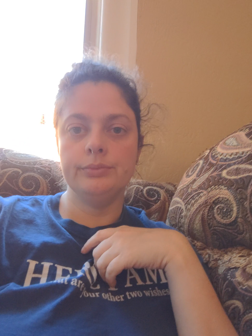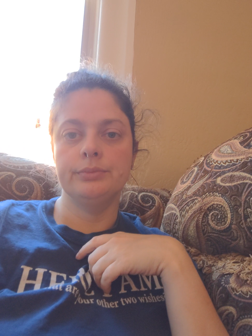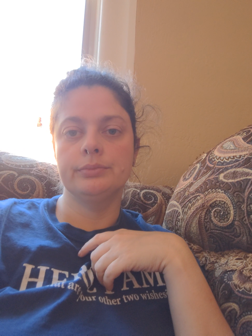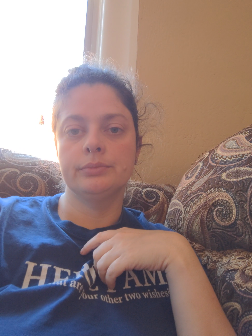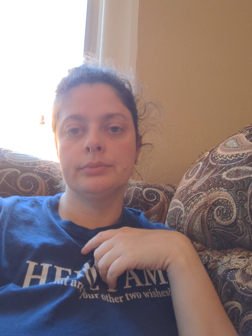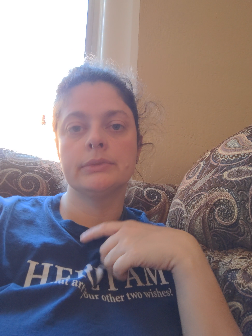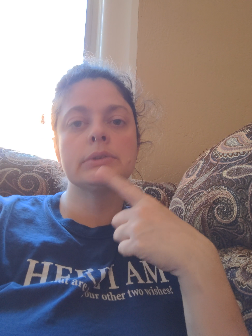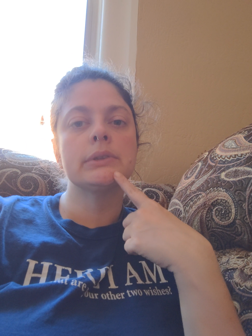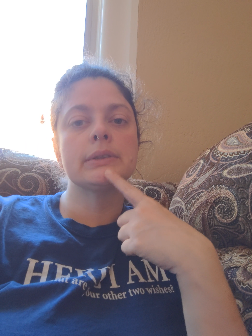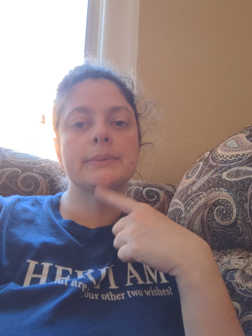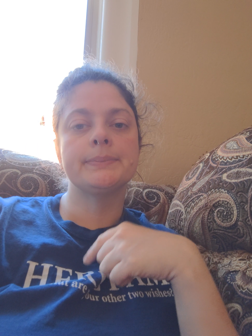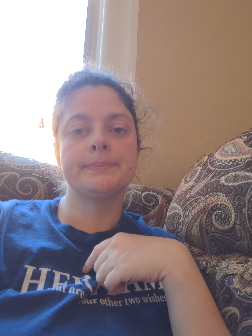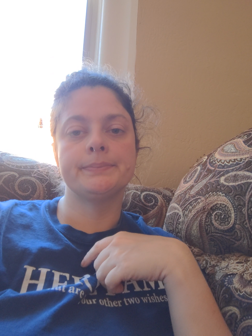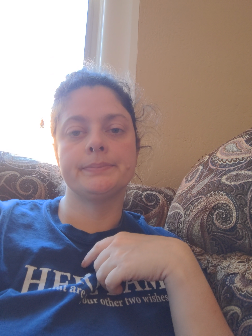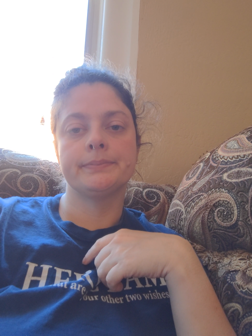say